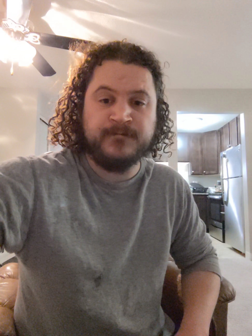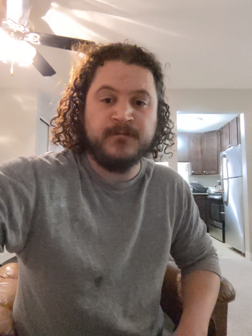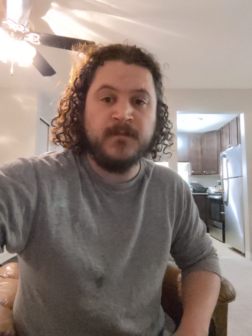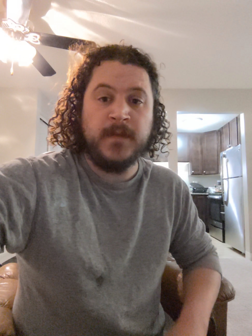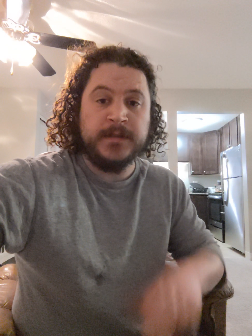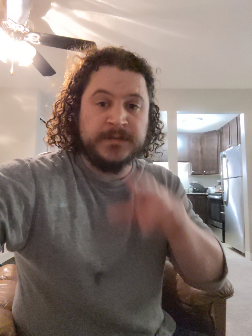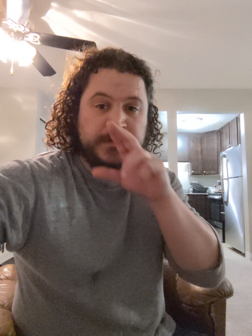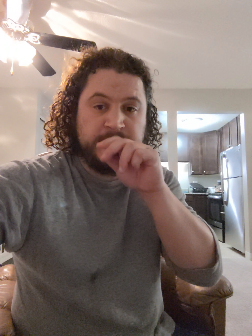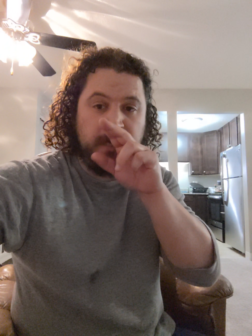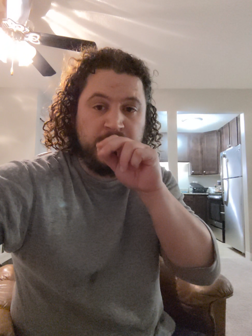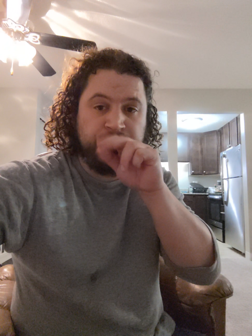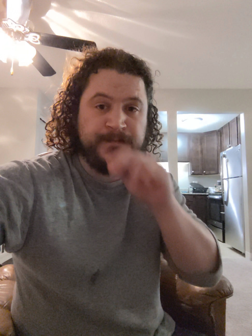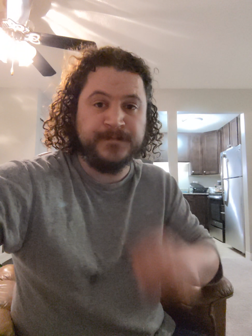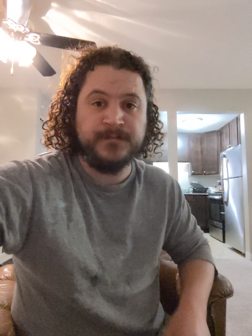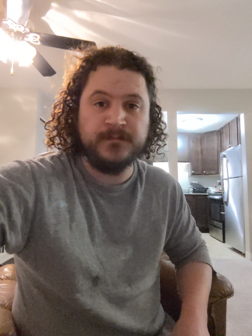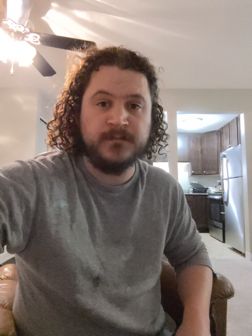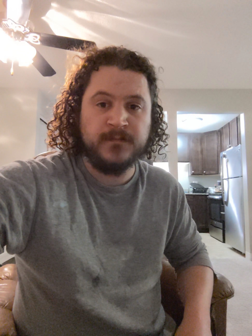duck